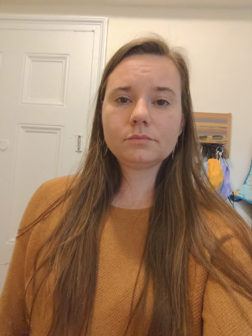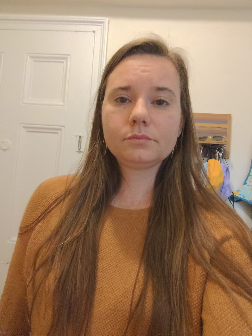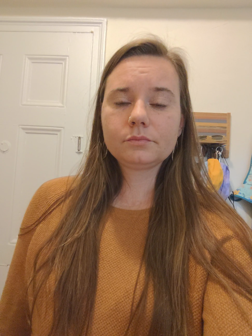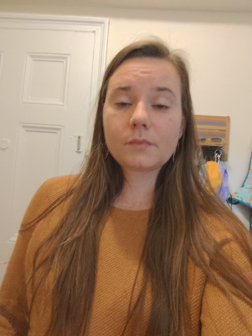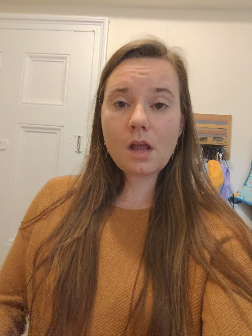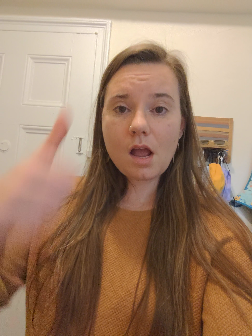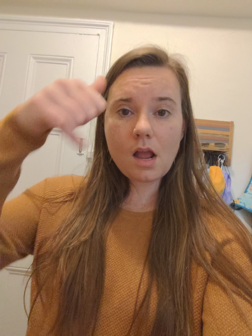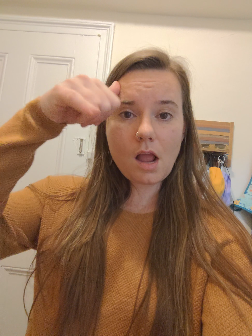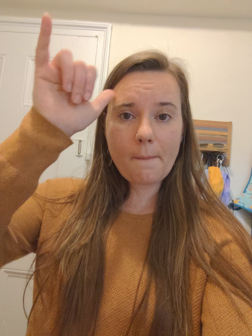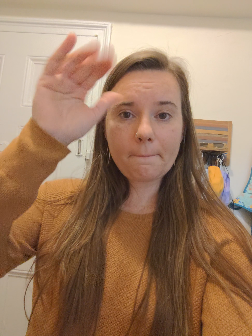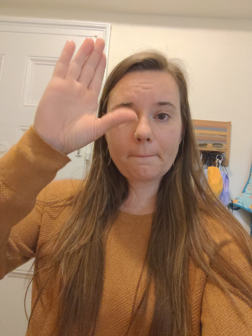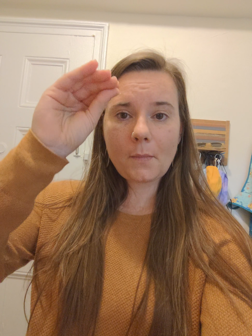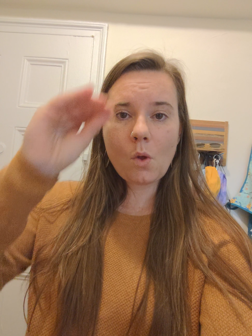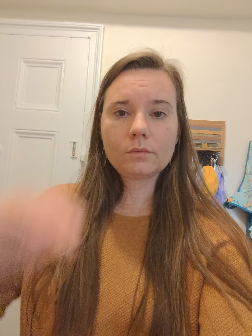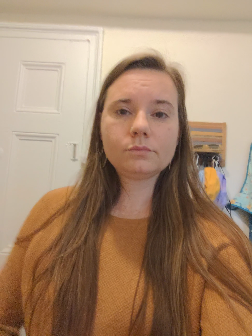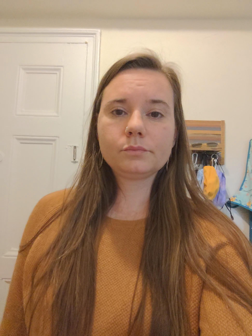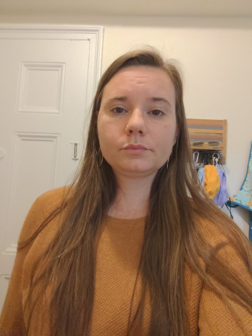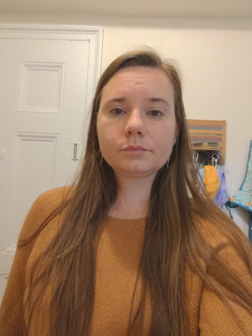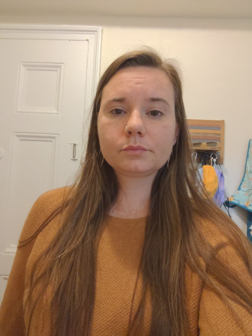cowboy